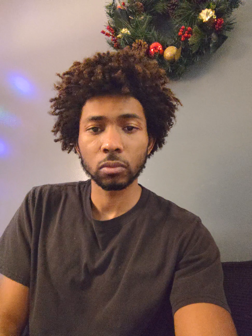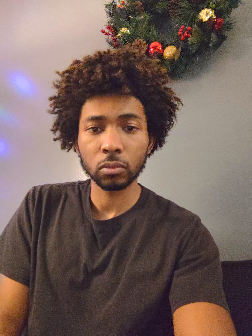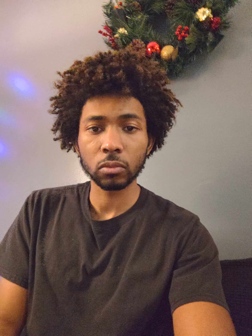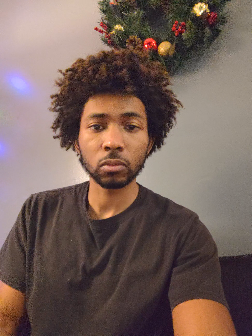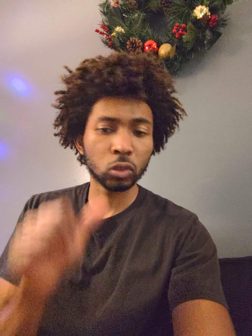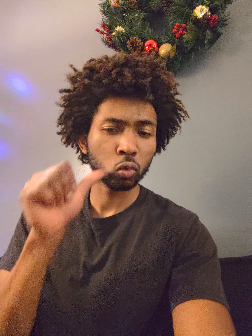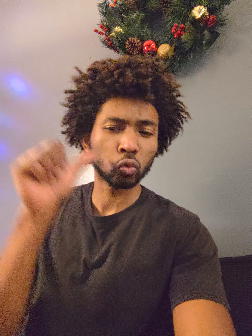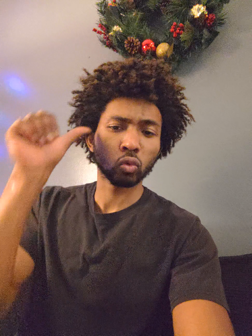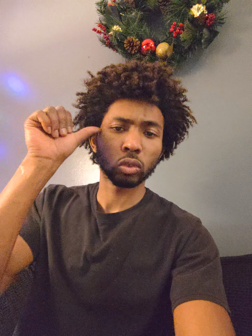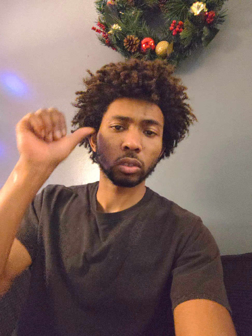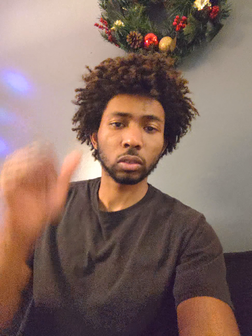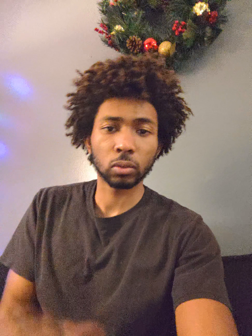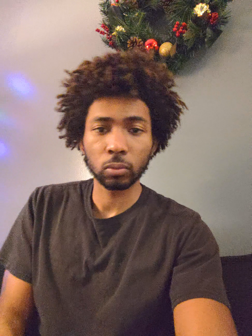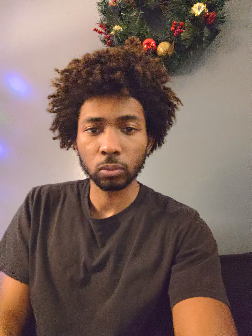yesterday